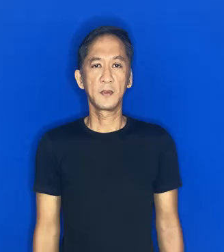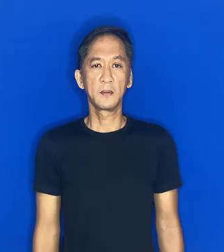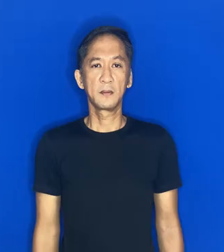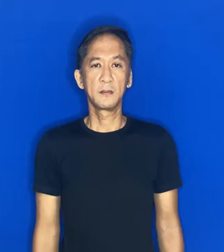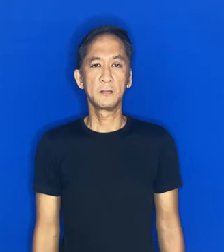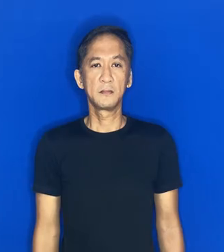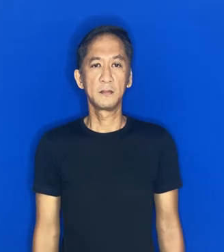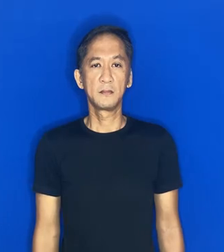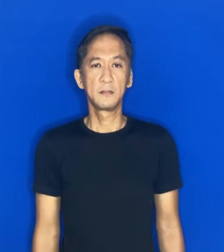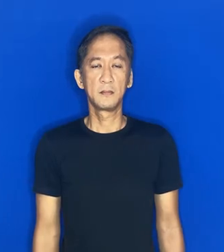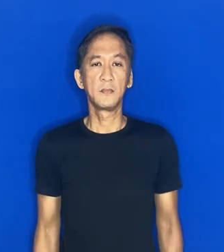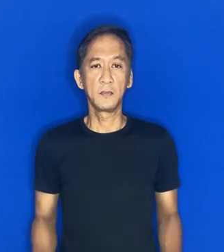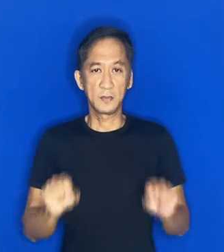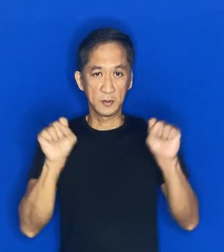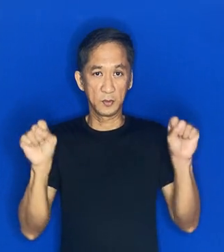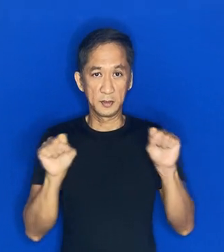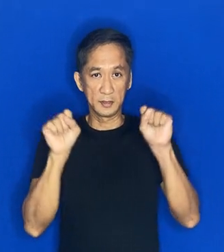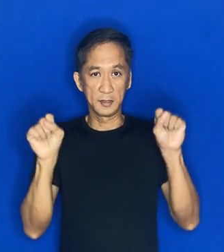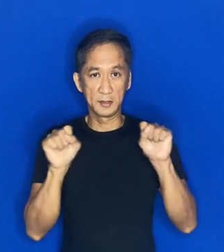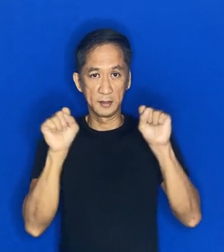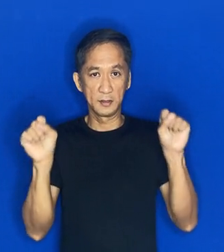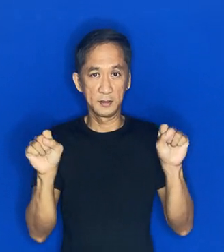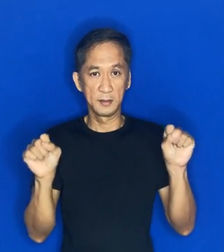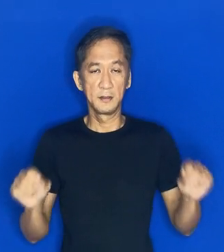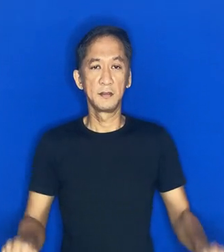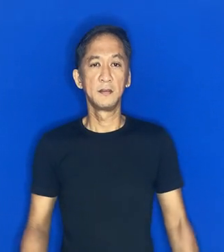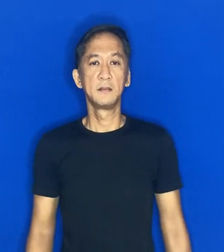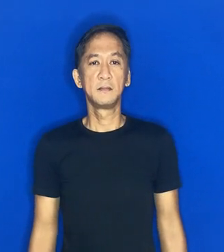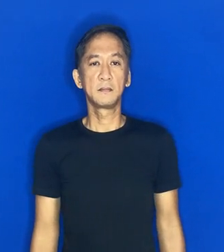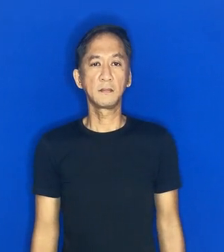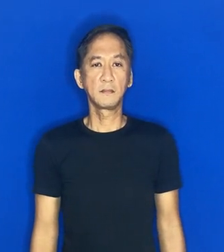saturday